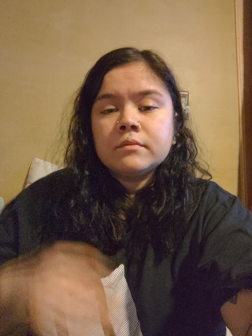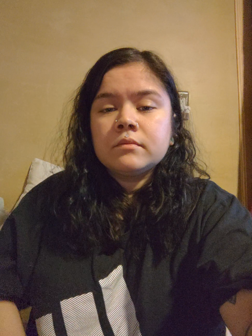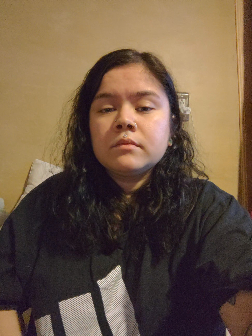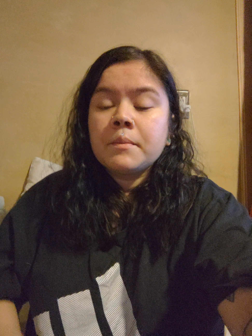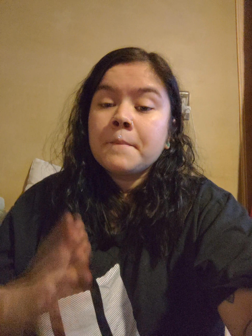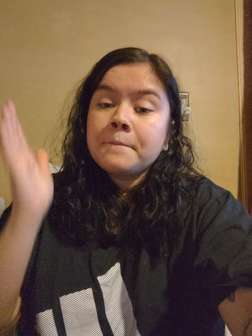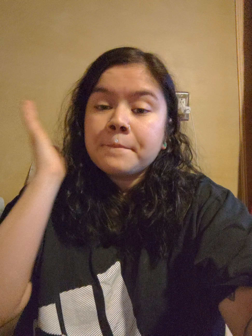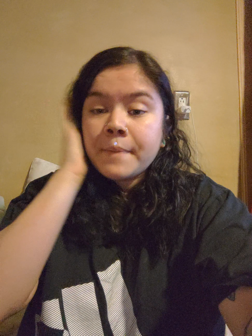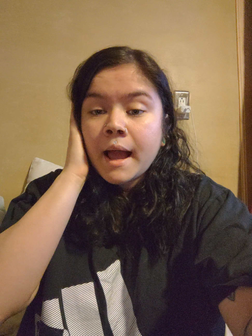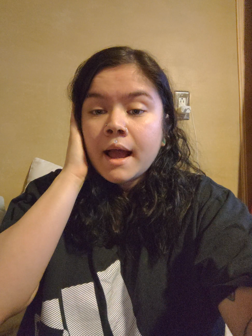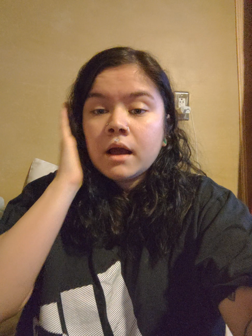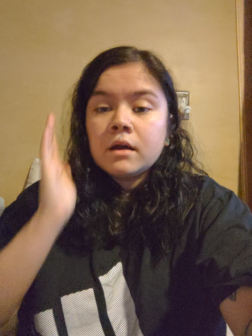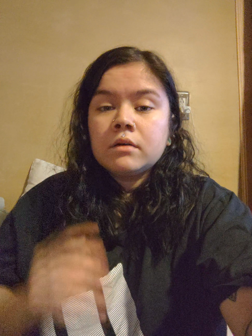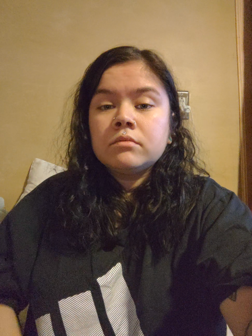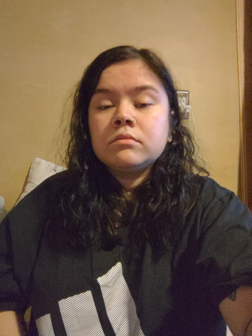bed